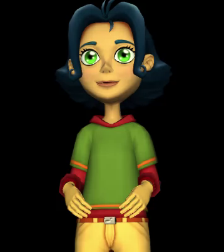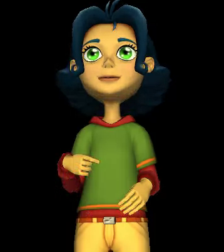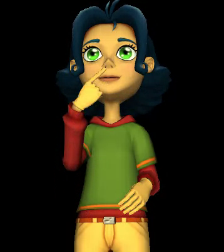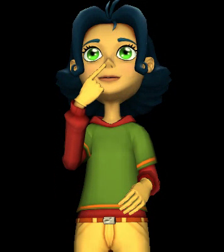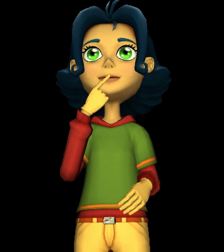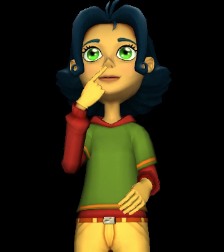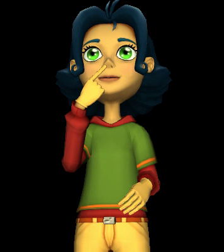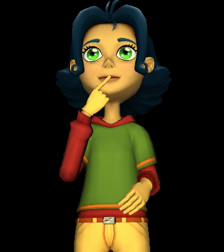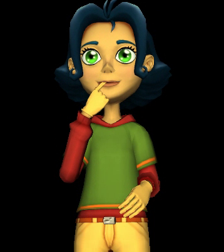طعم